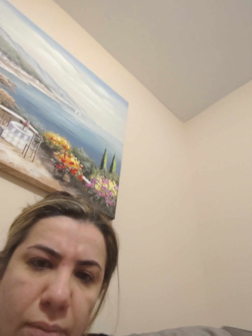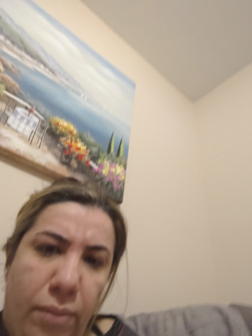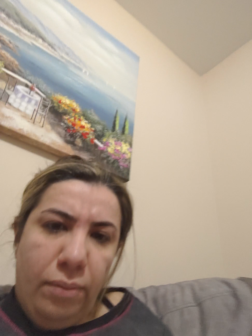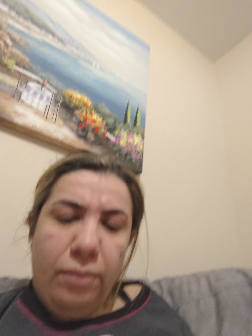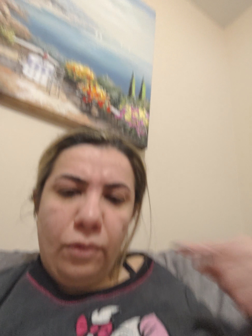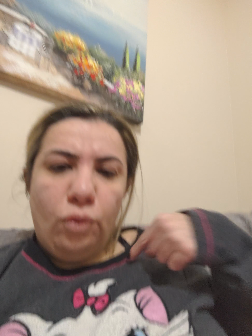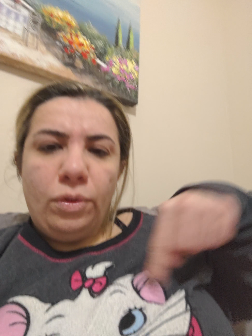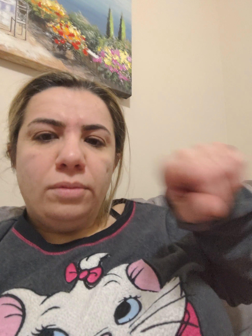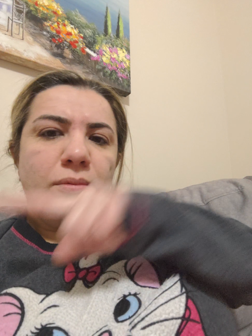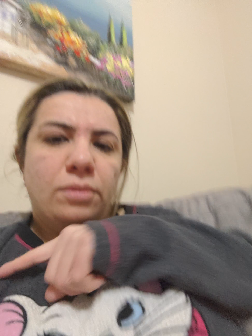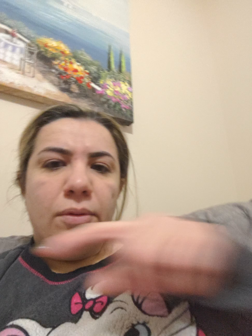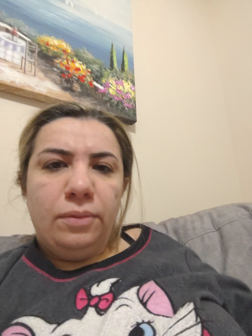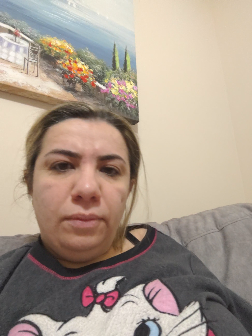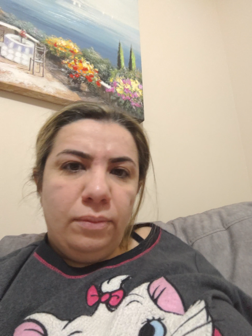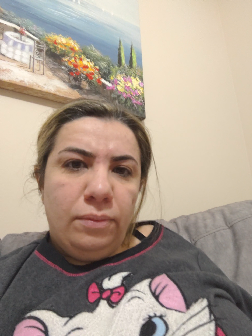we